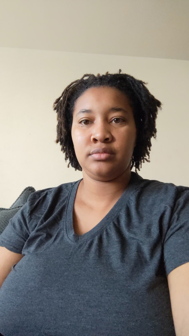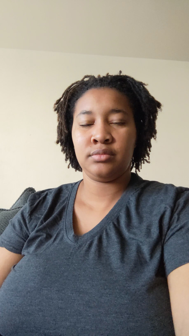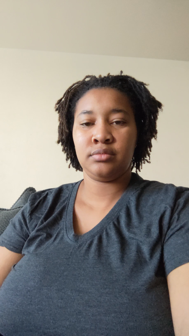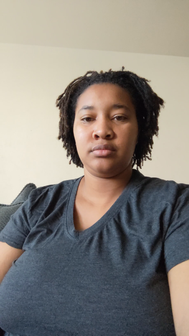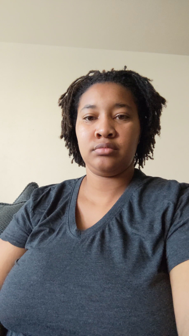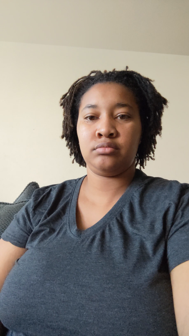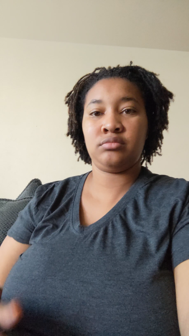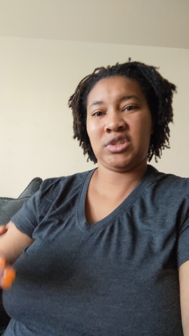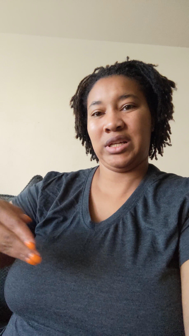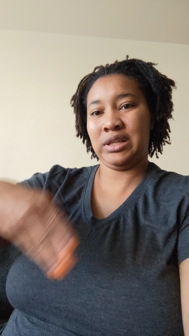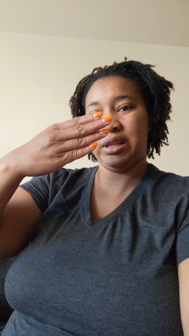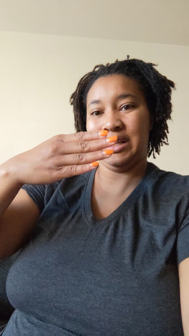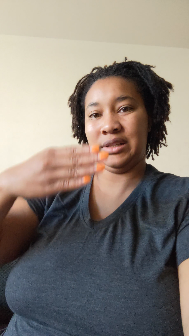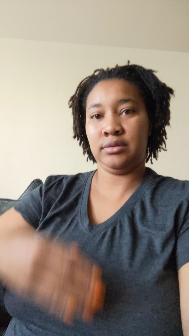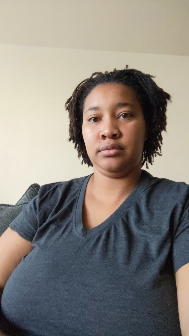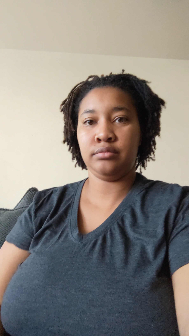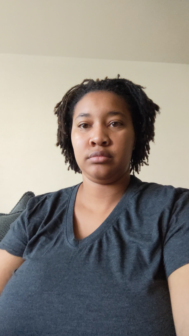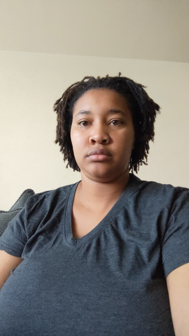kick